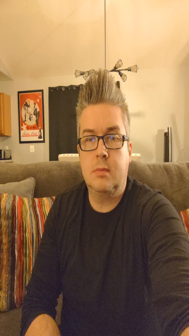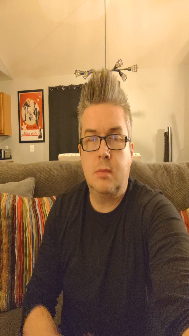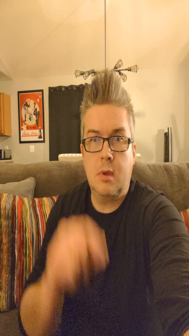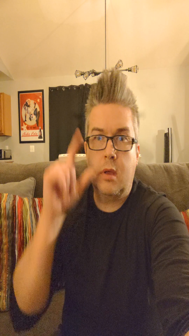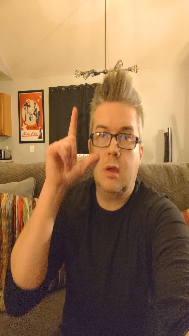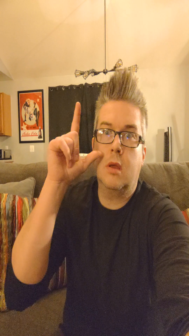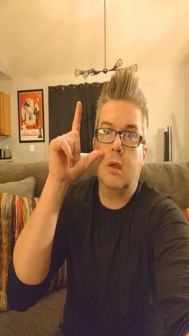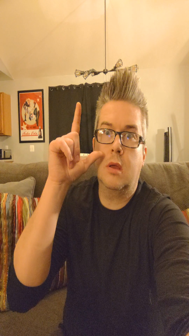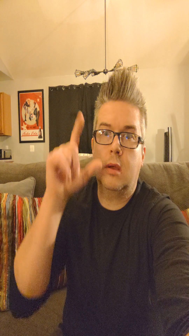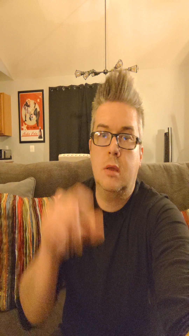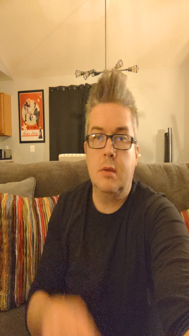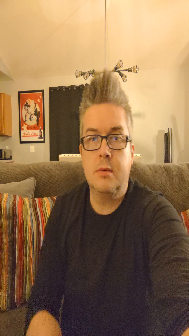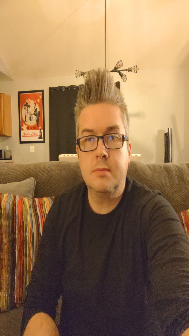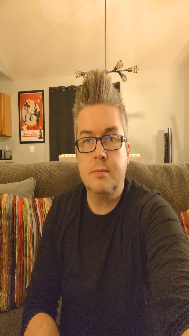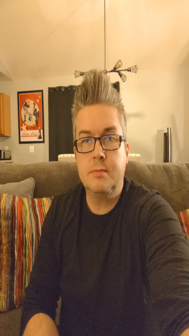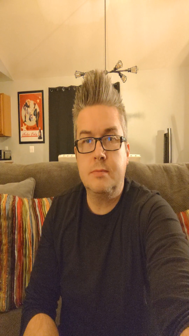awake